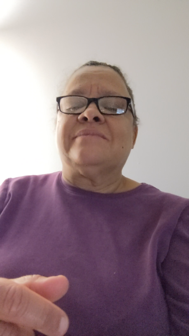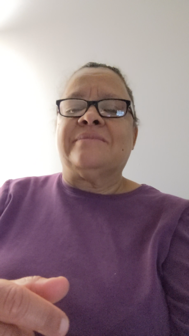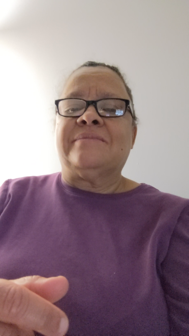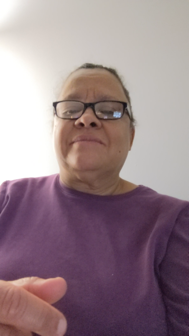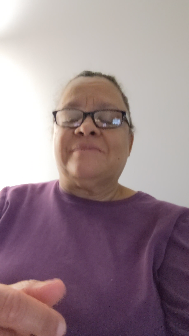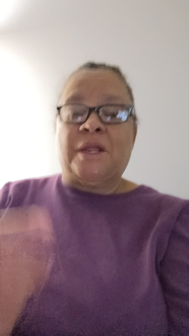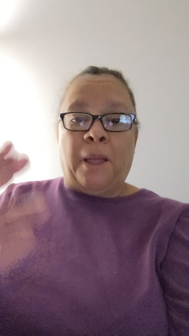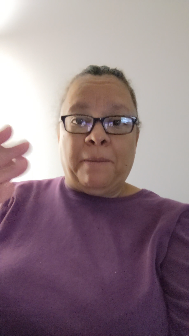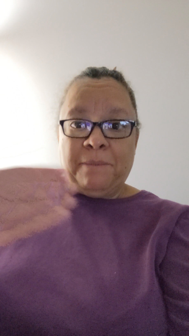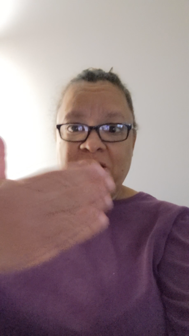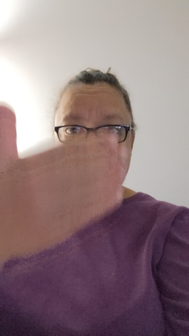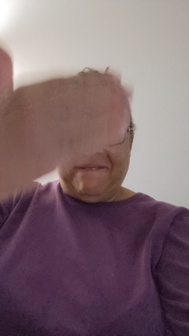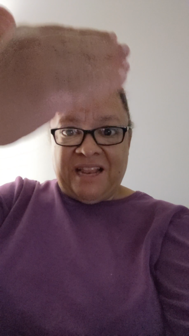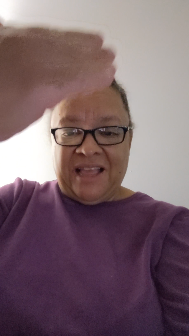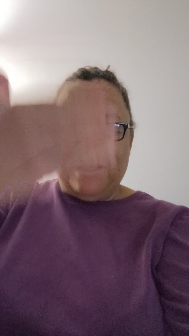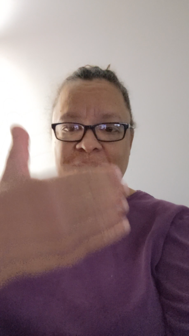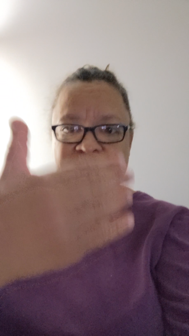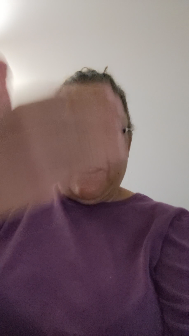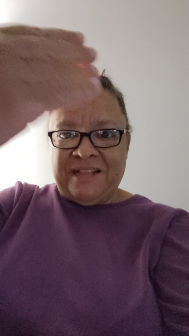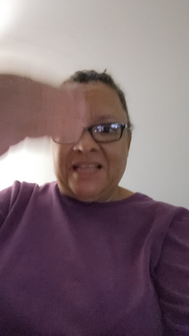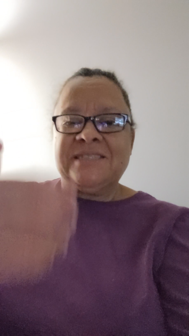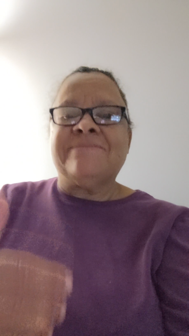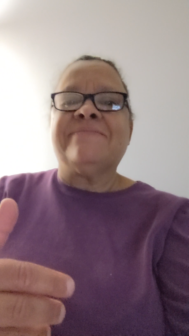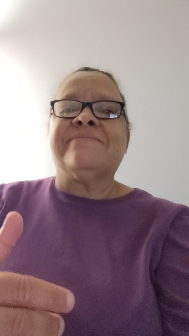butterfly